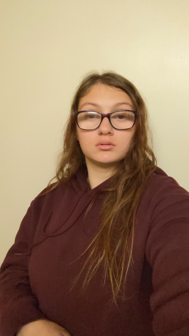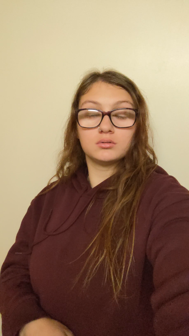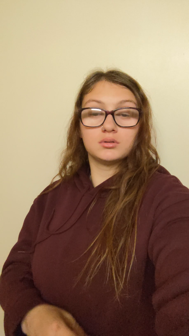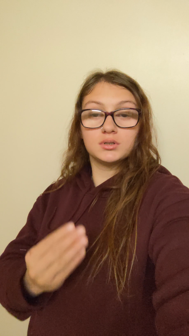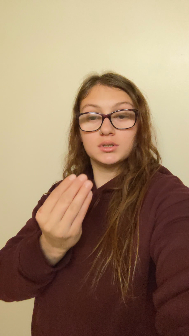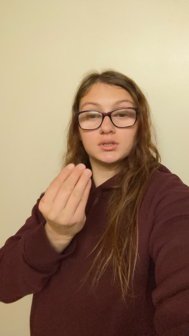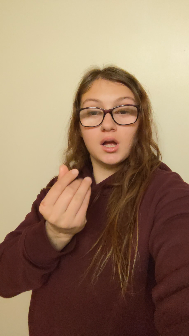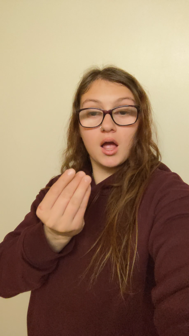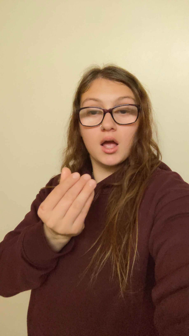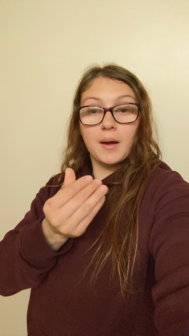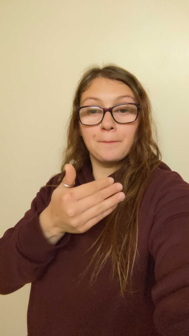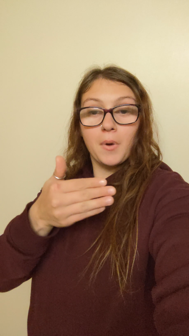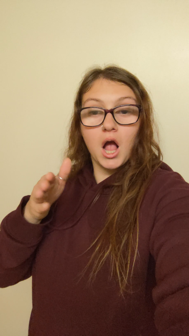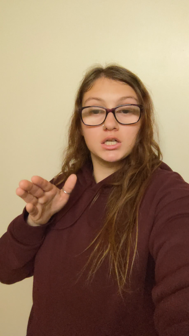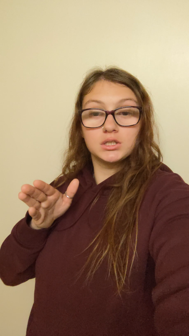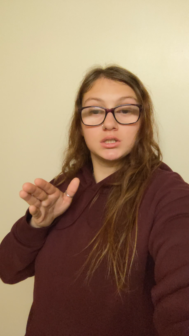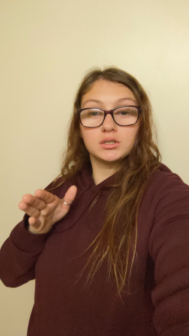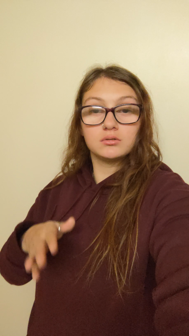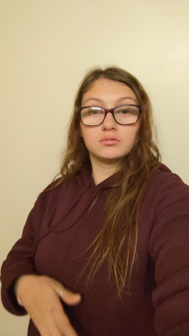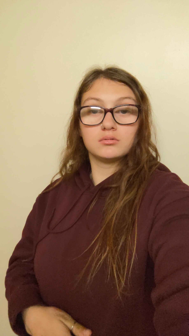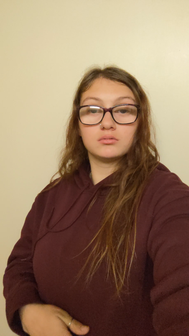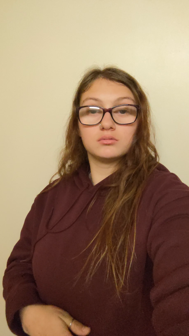sandbox